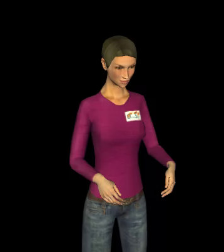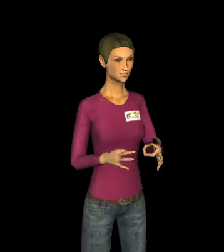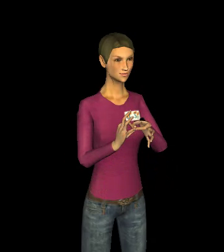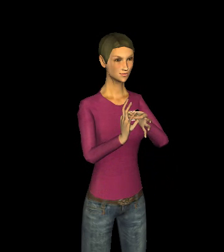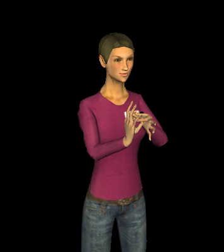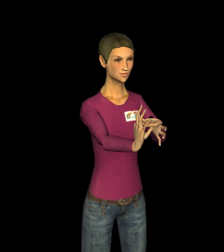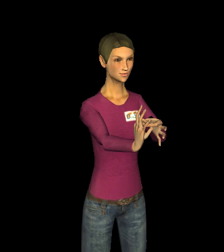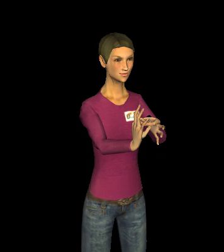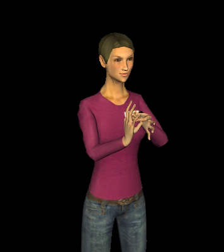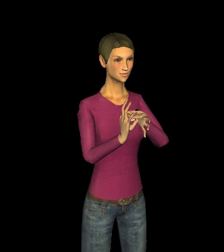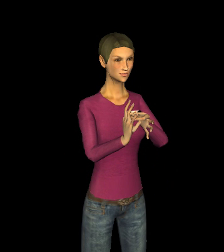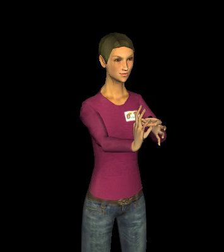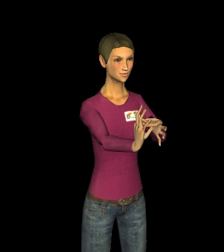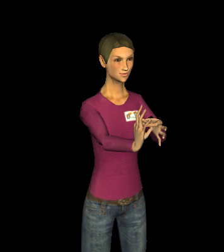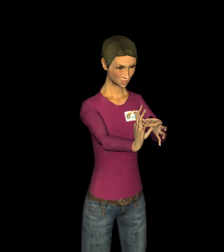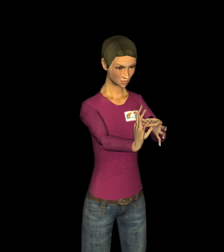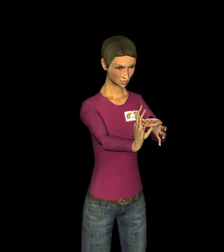علاقة